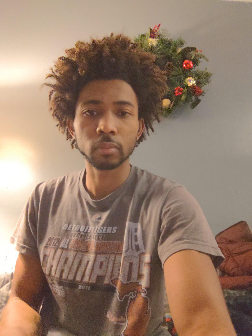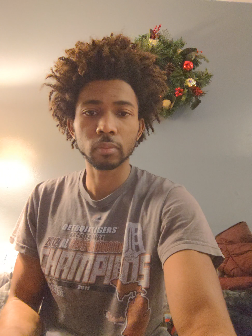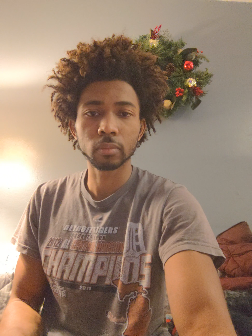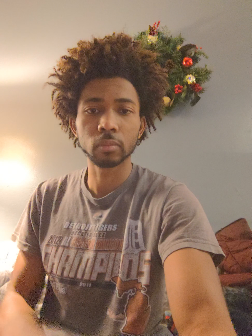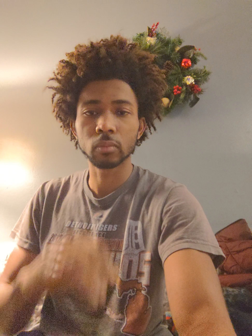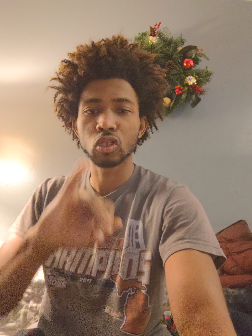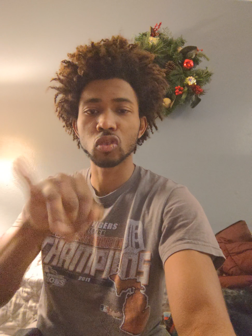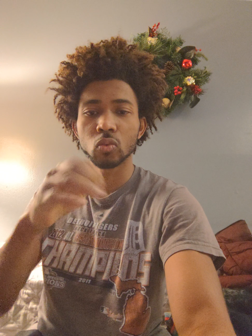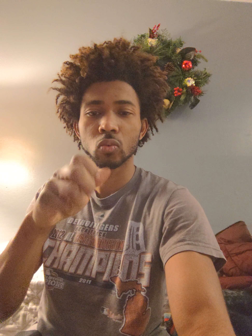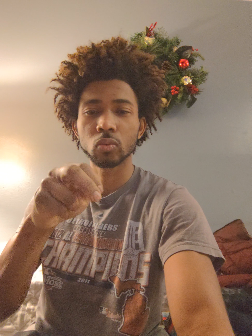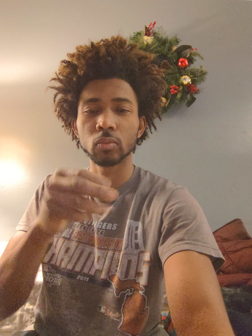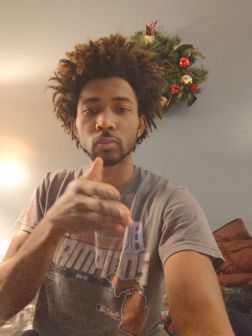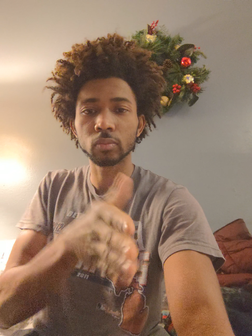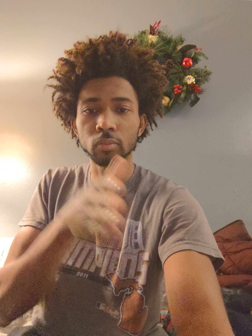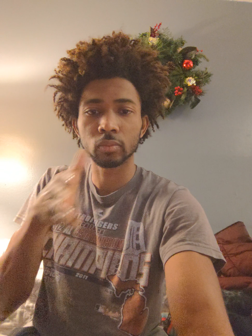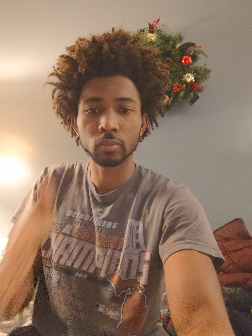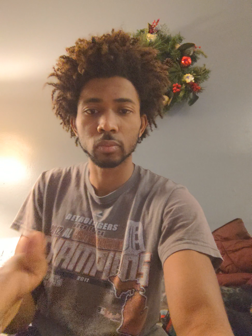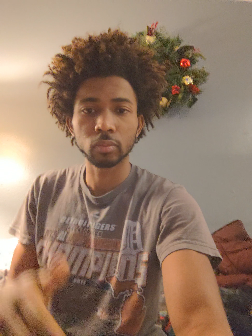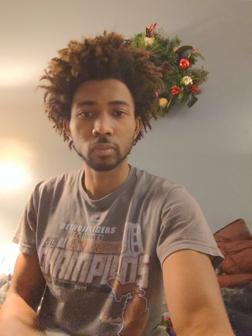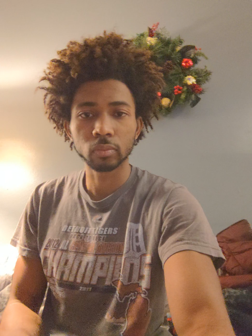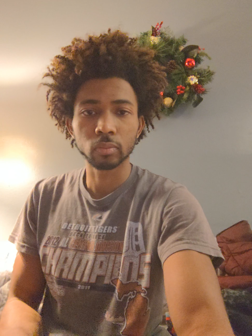jeans